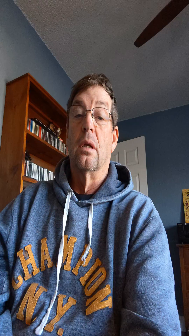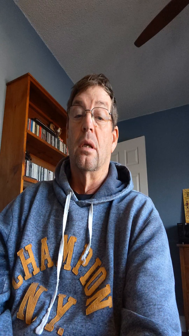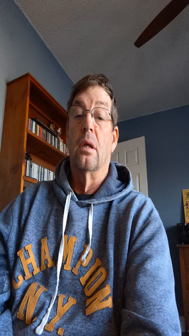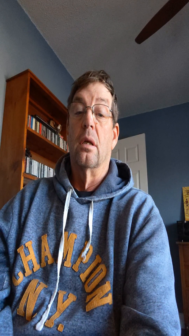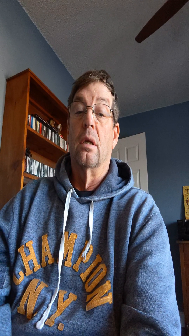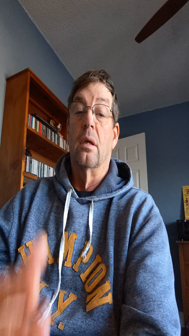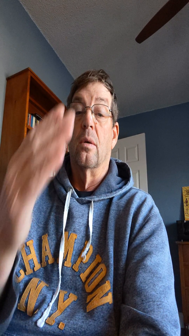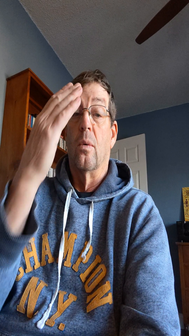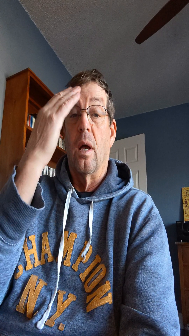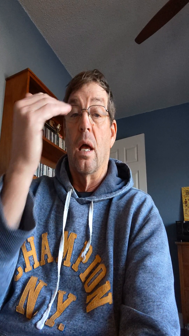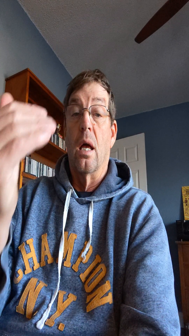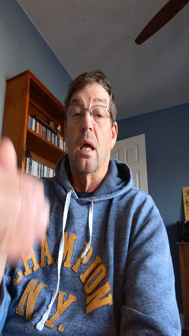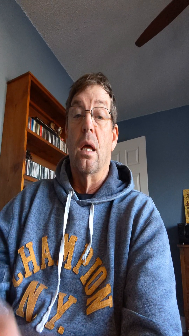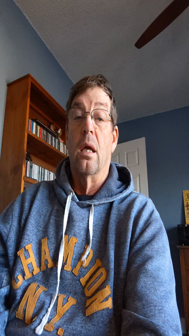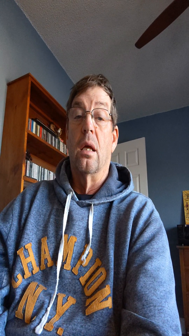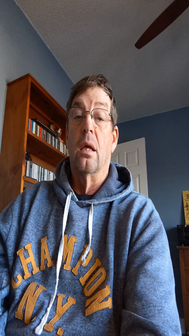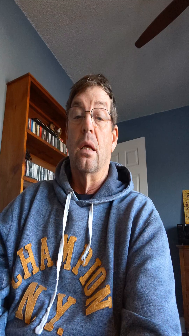why